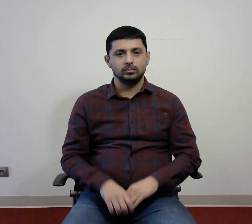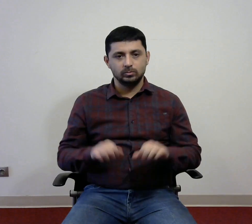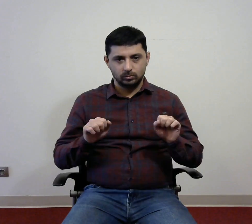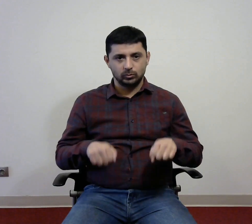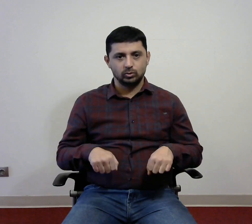olar